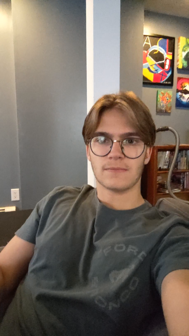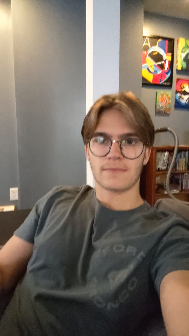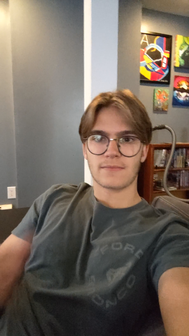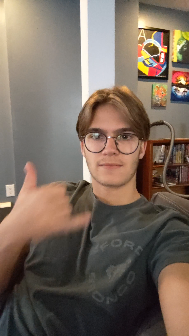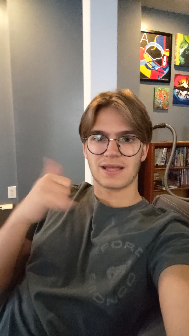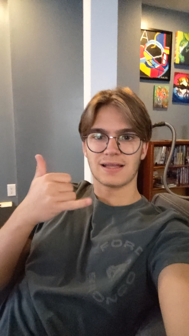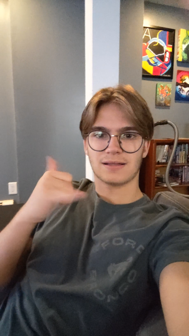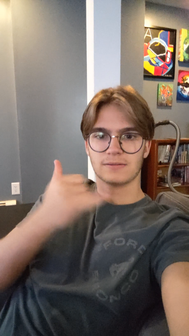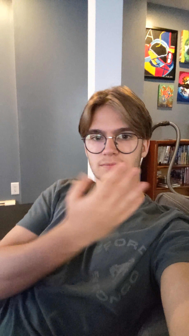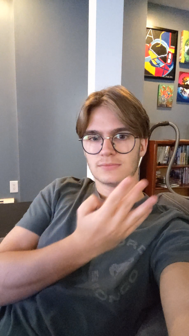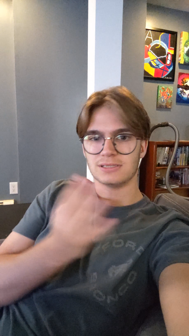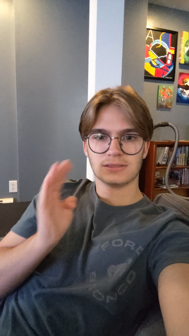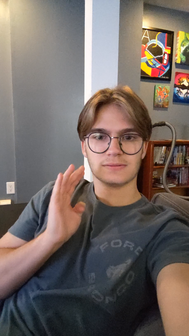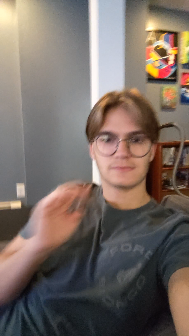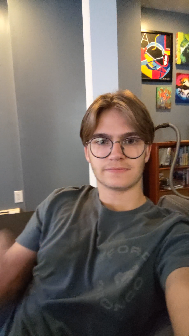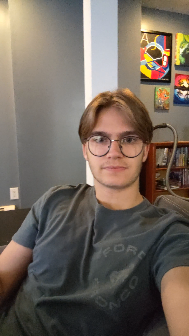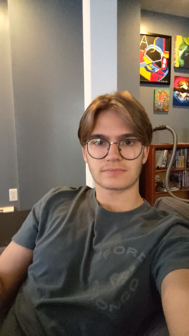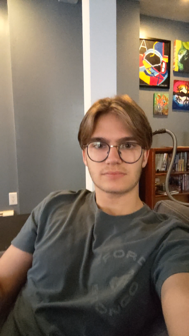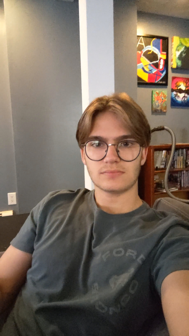playpen